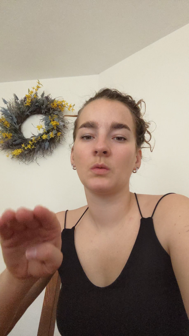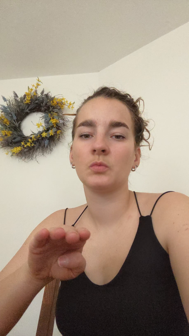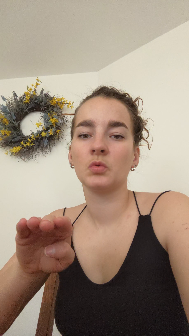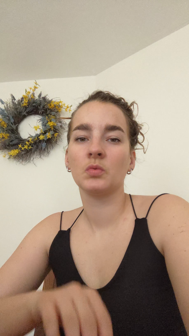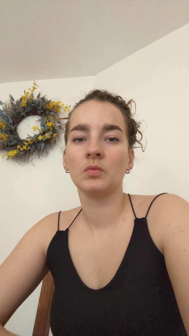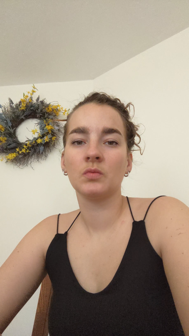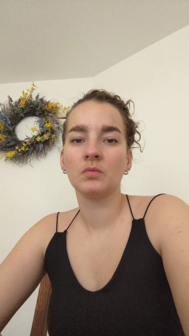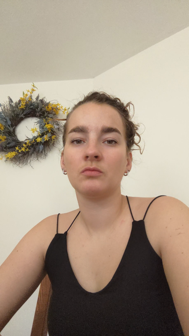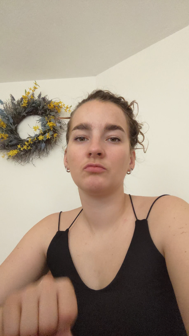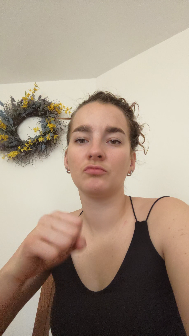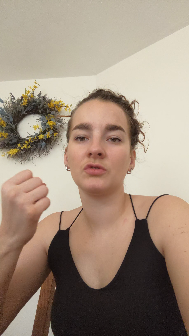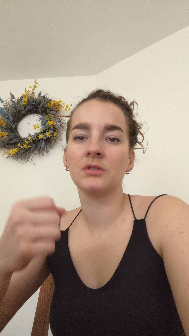break